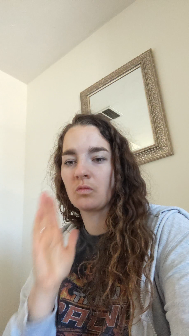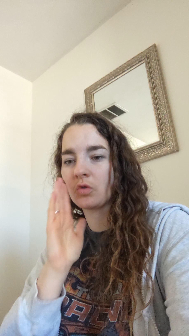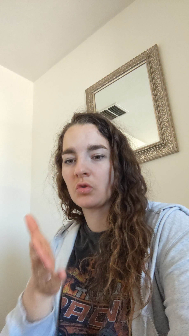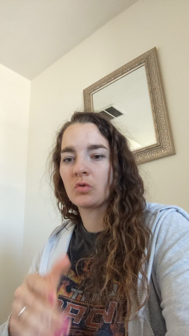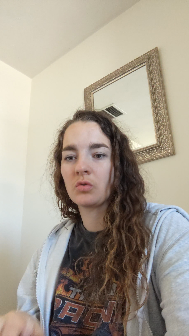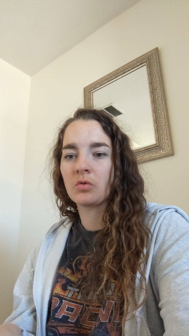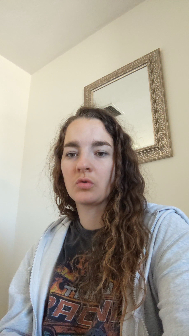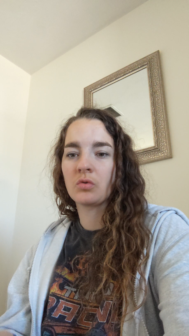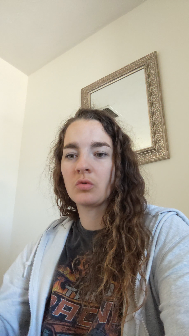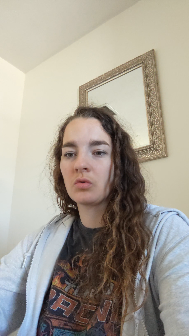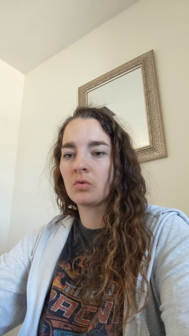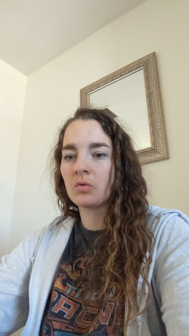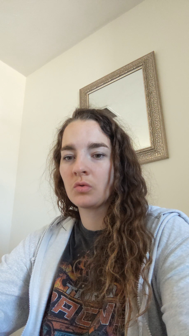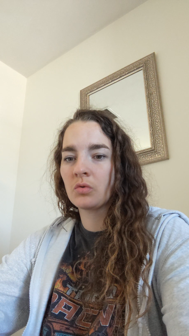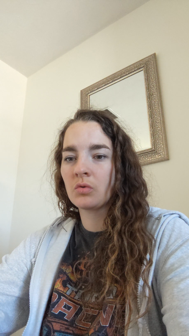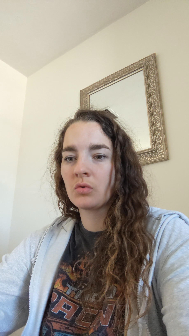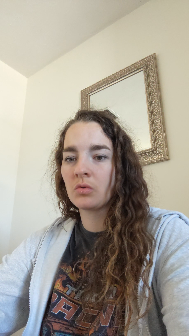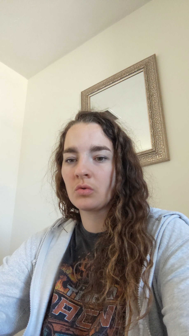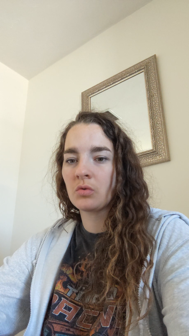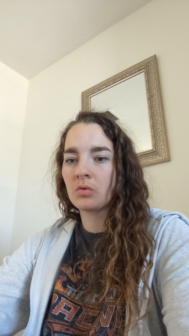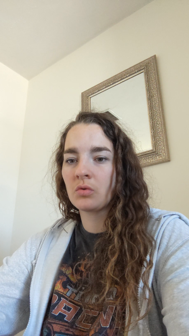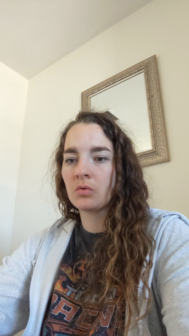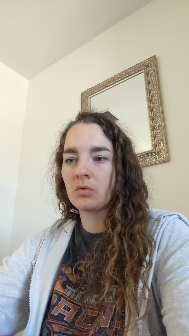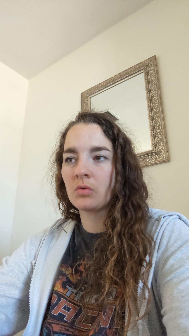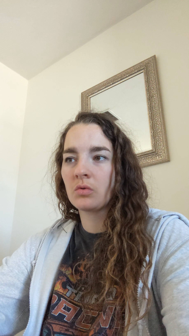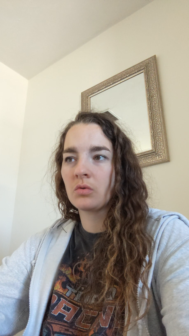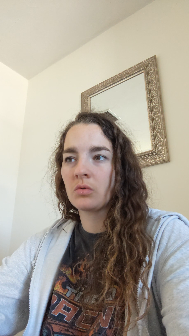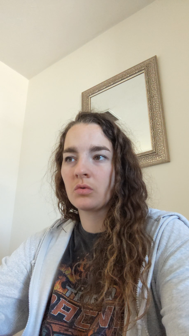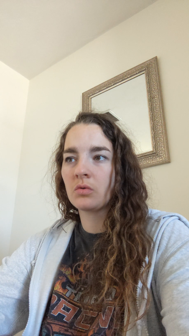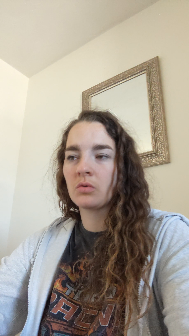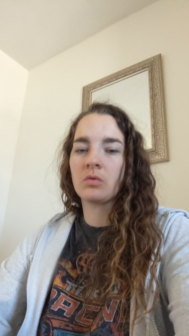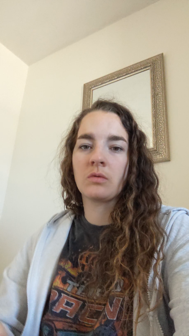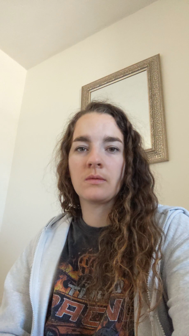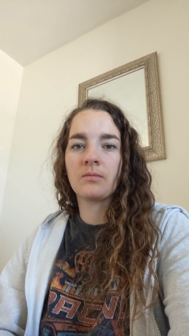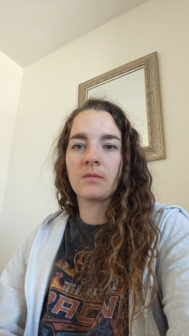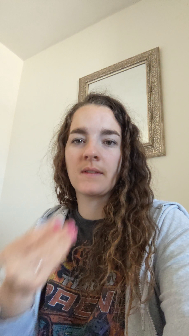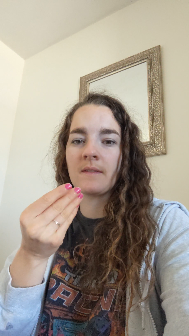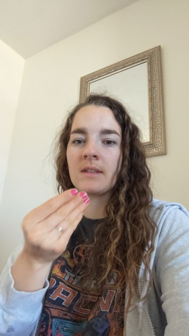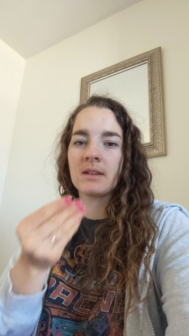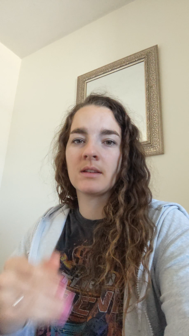feed